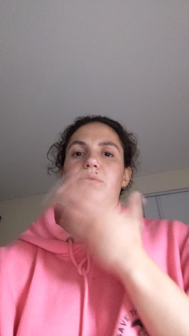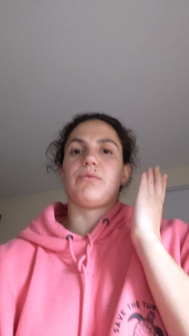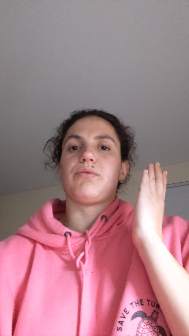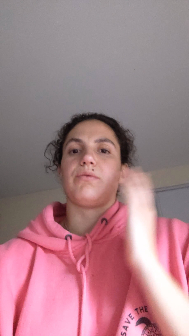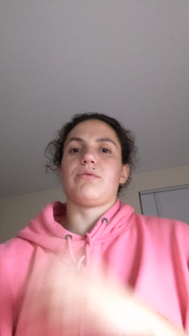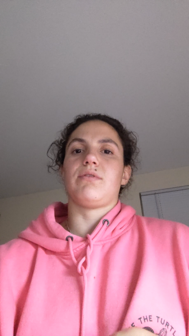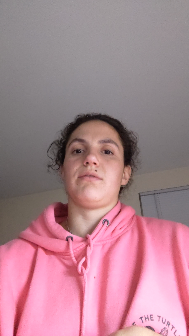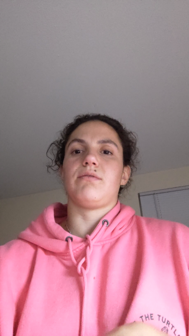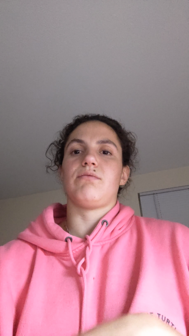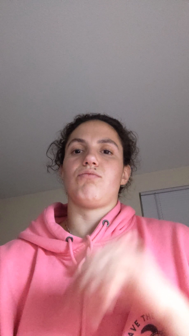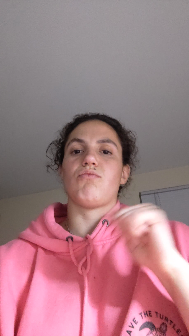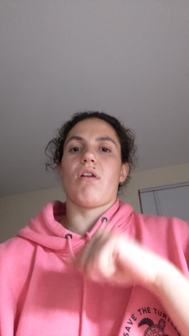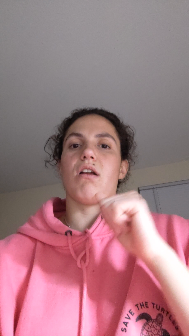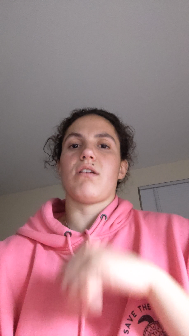rock